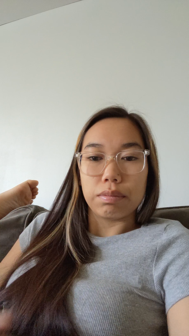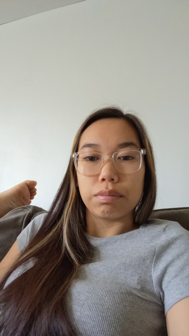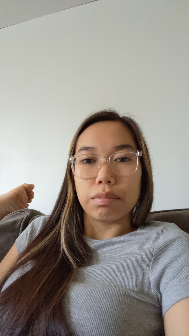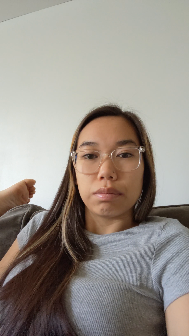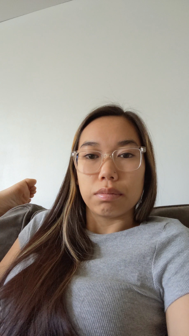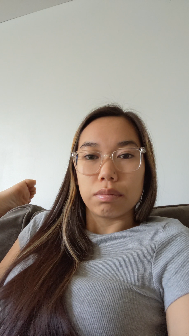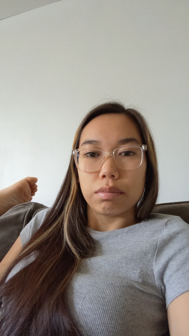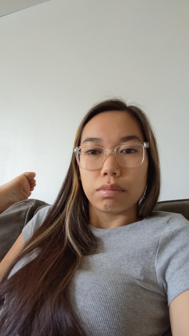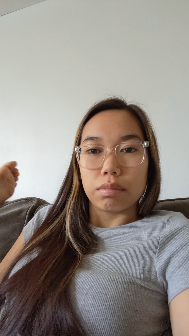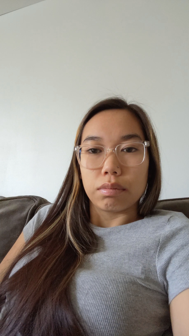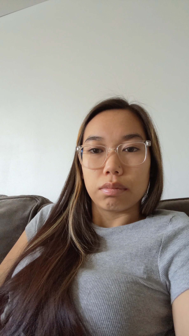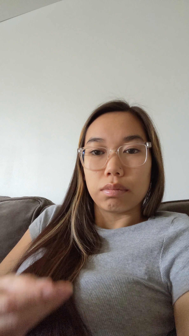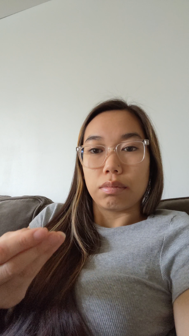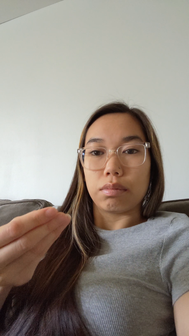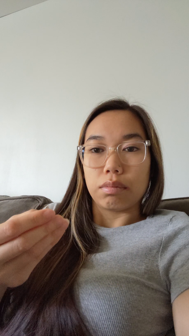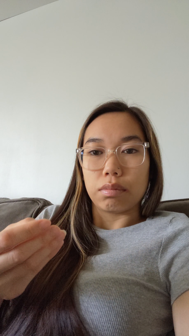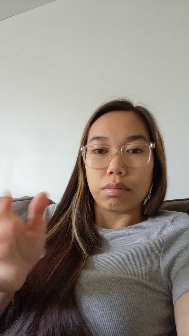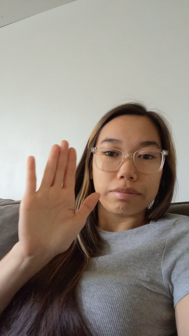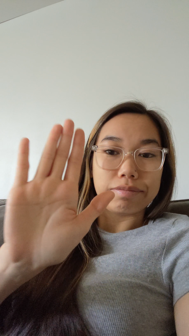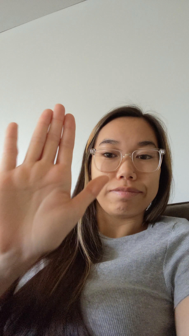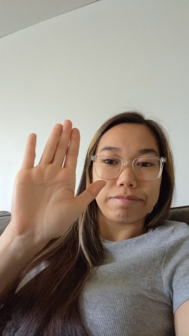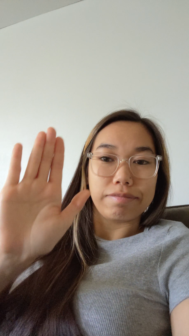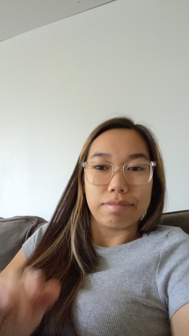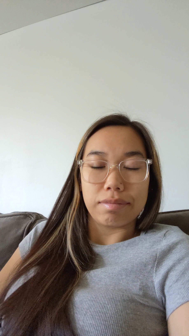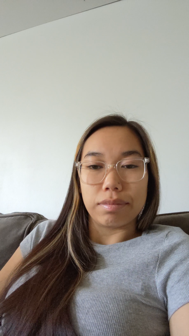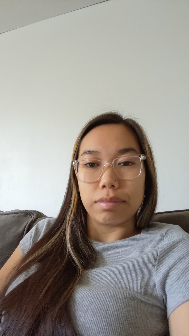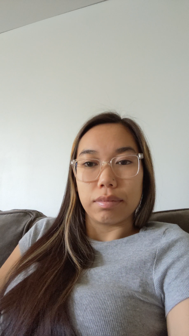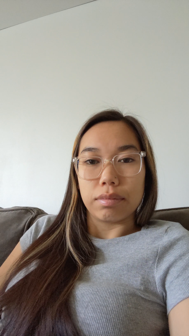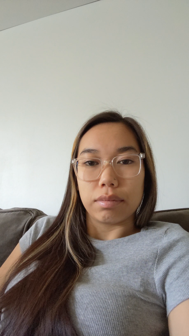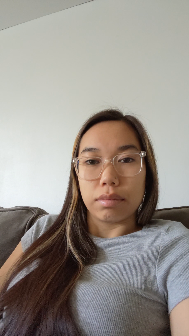give me five